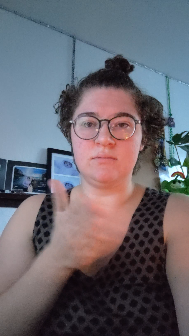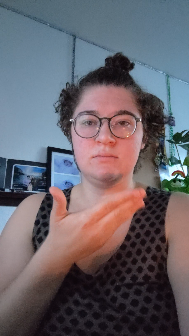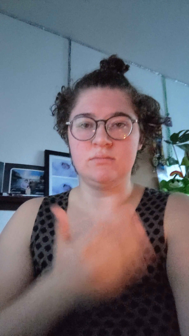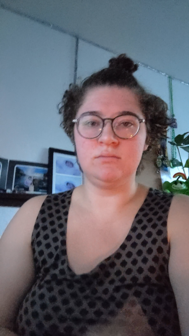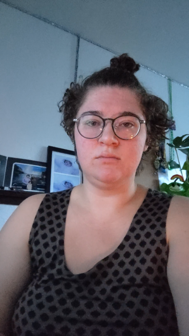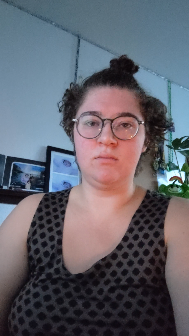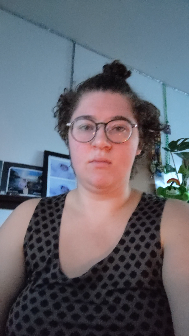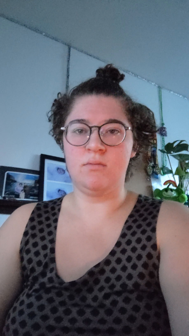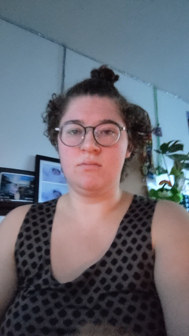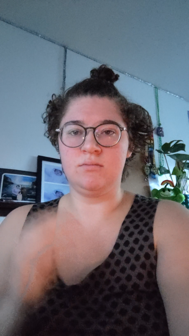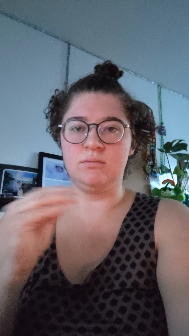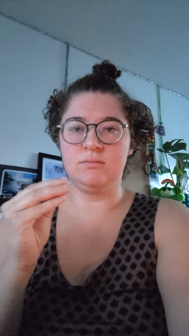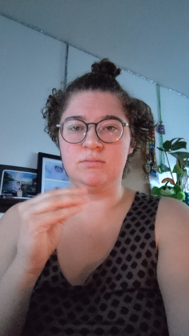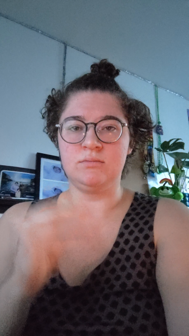more